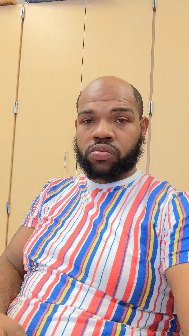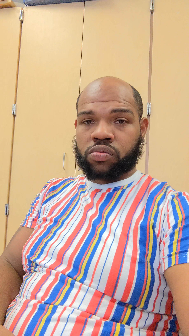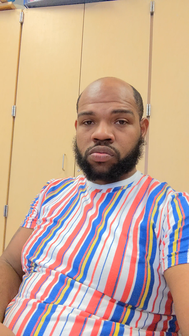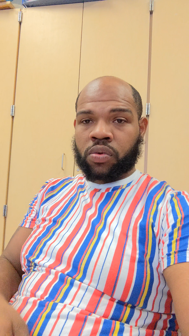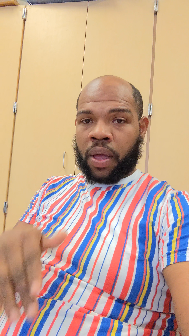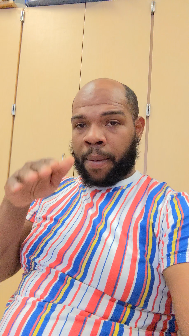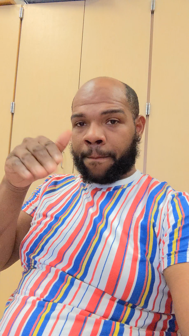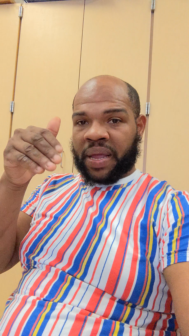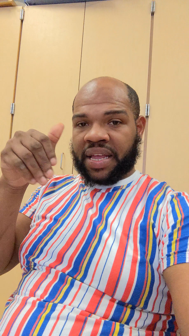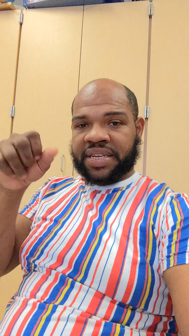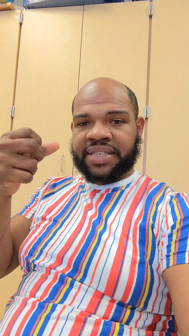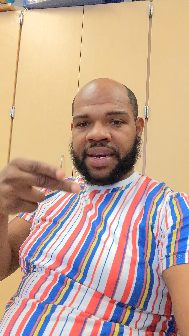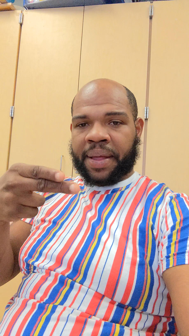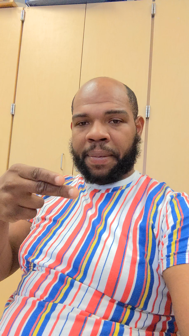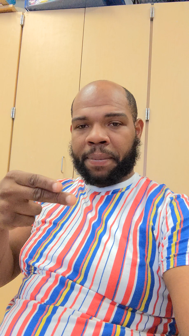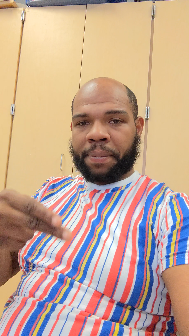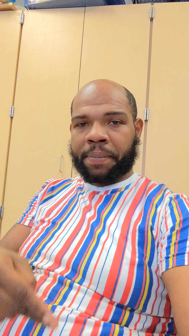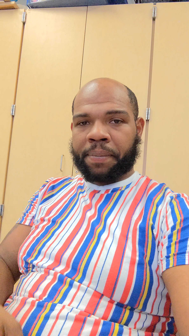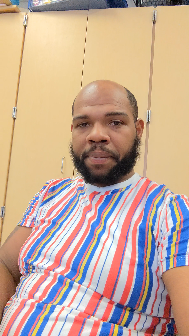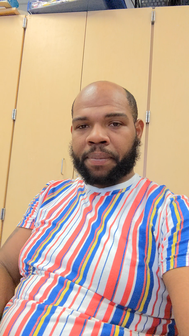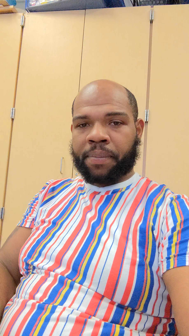pet's name